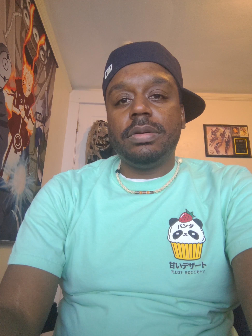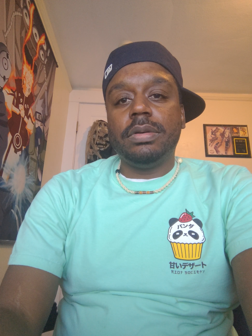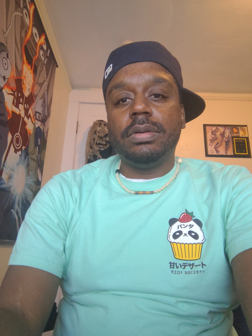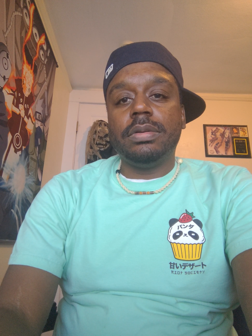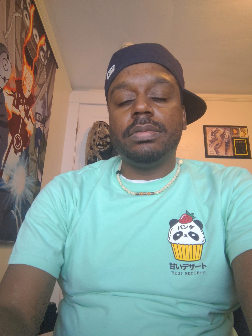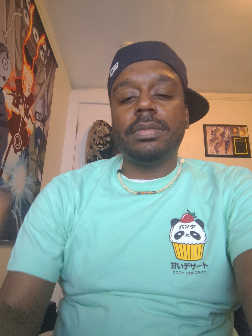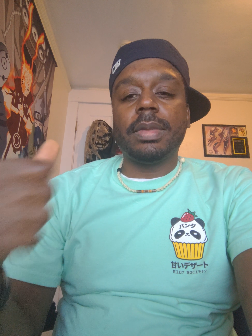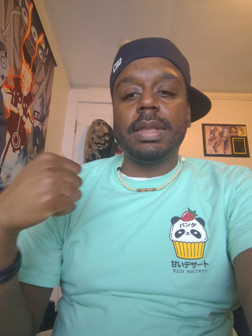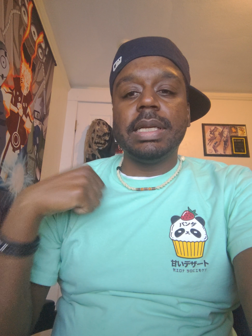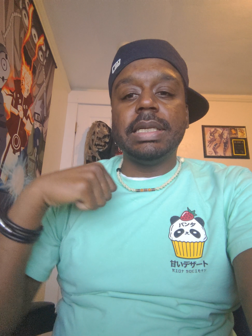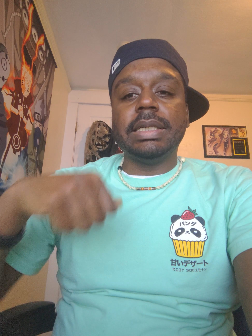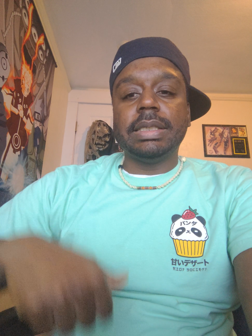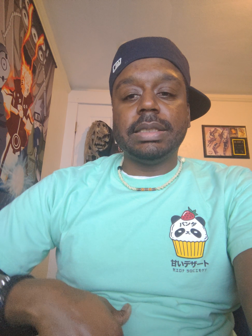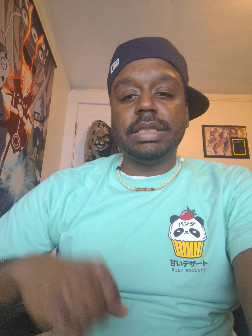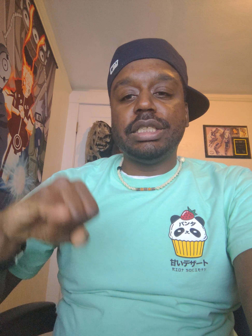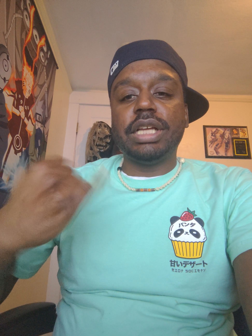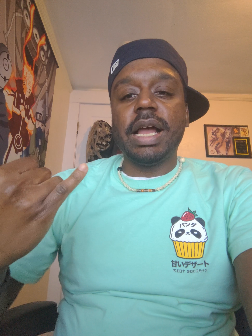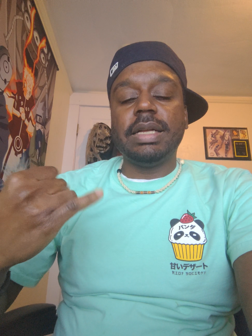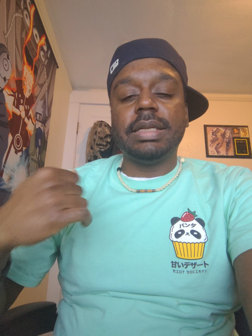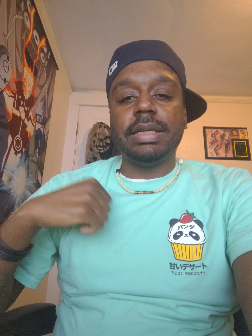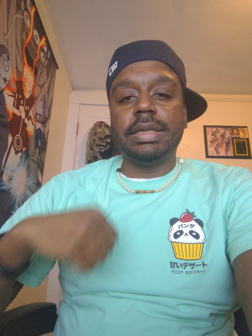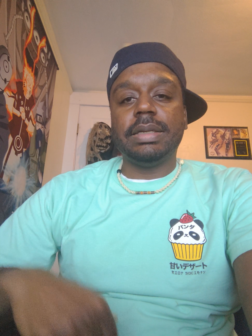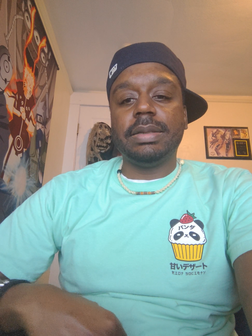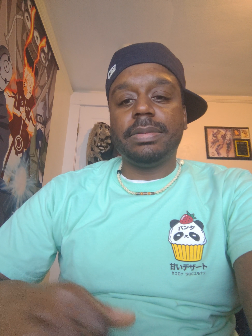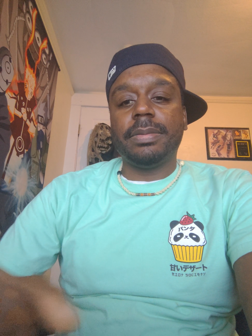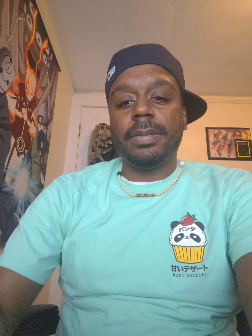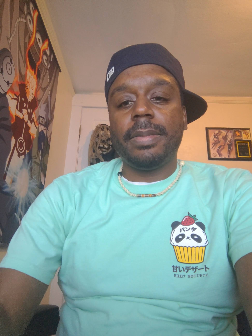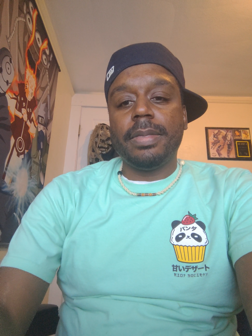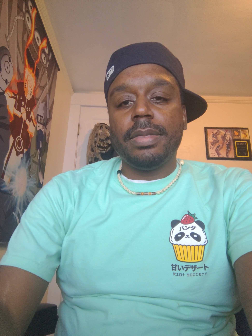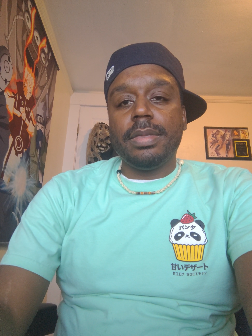jacket